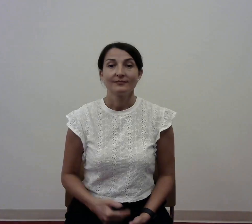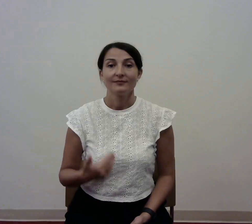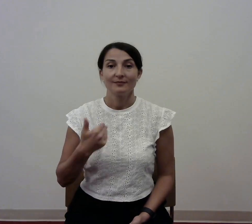mən